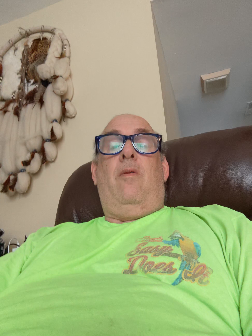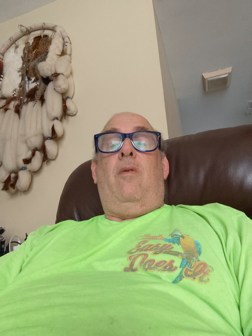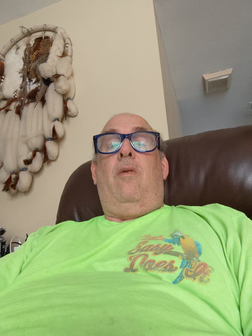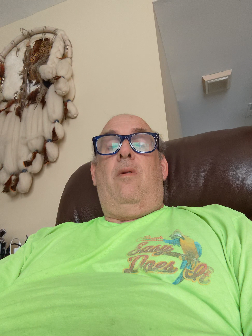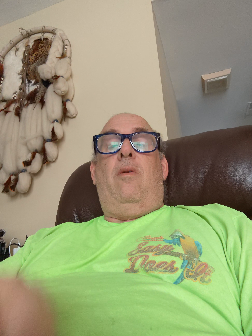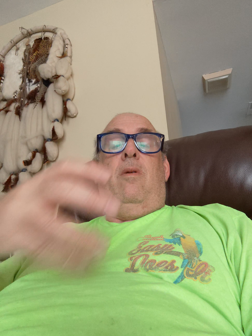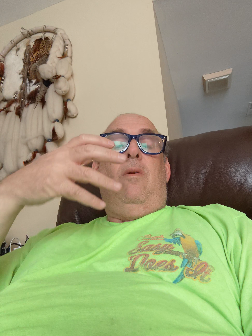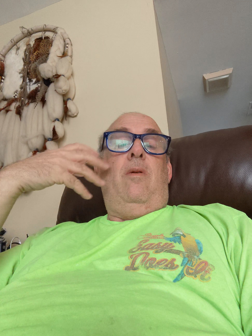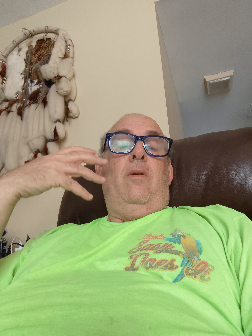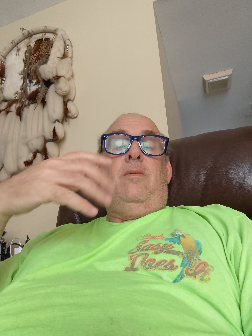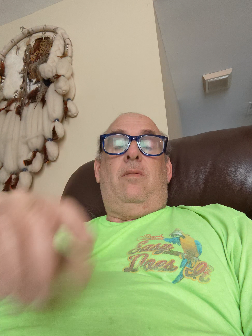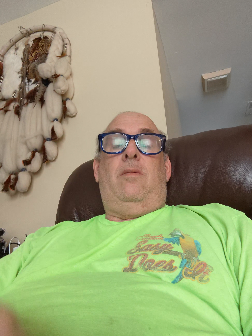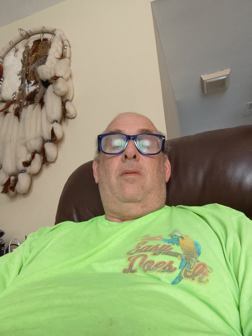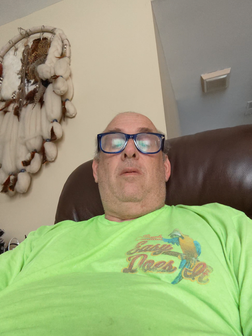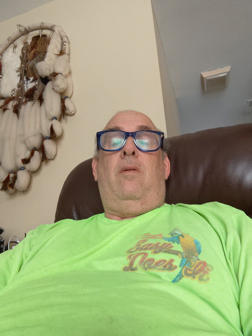tiger